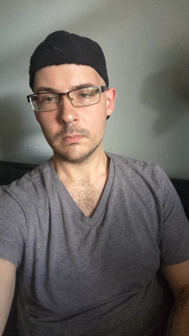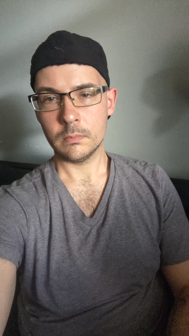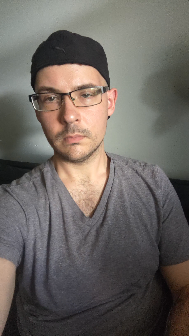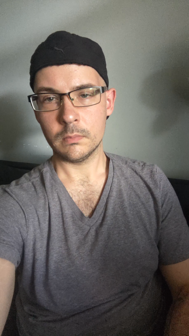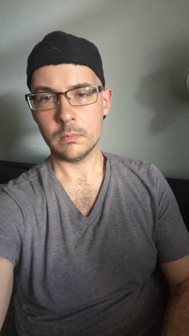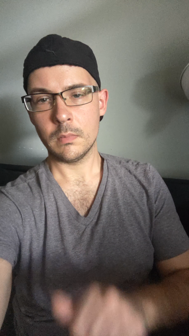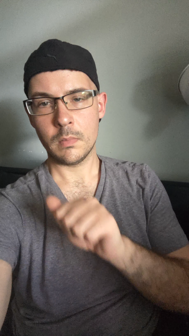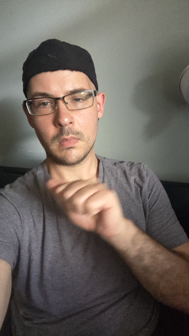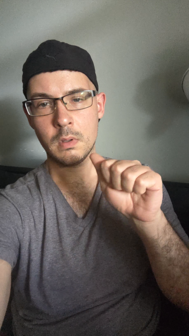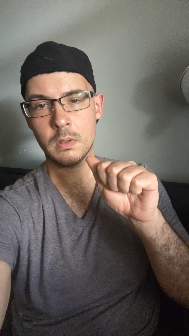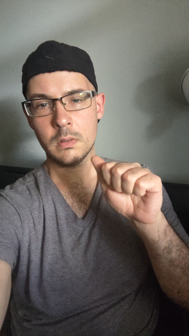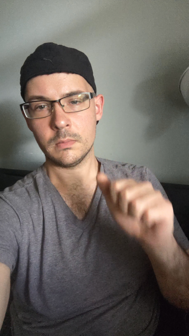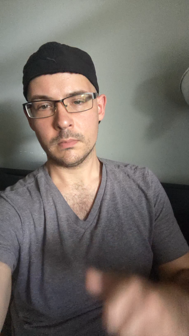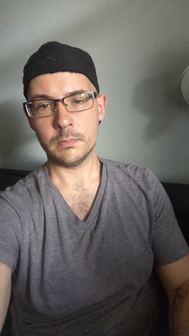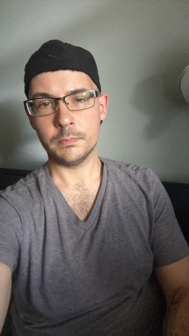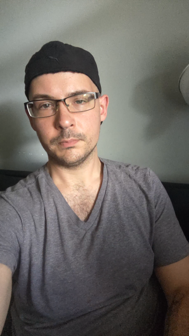a